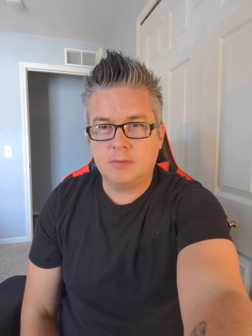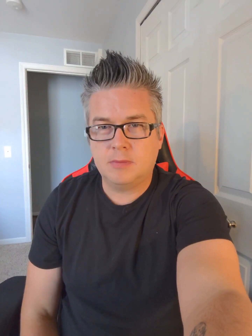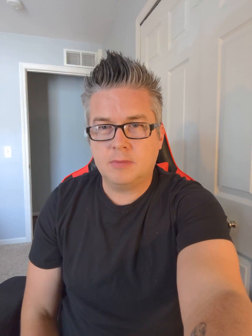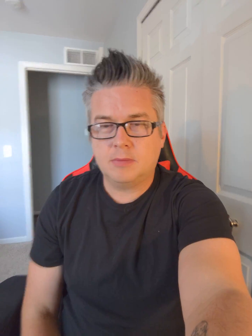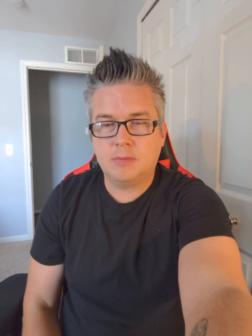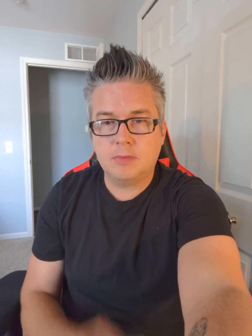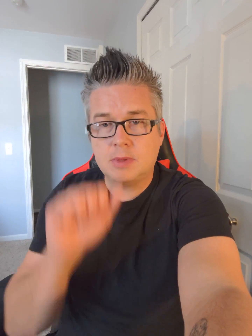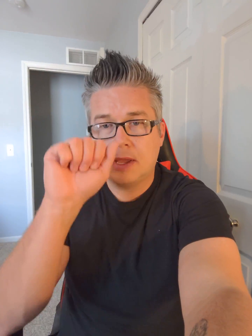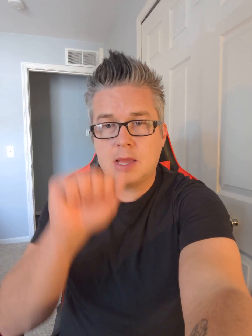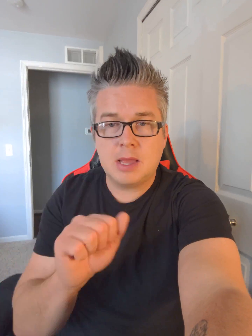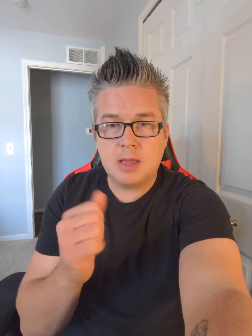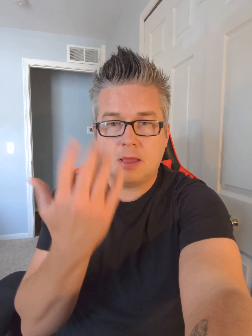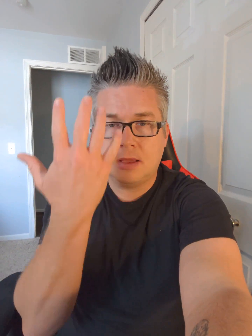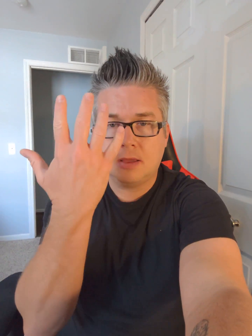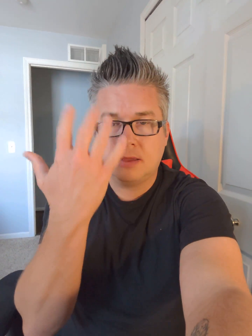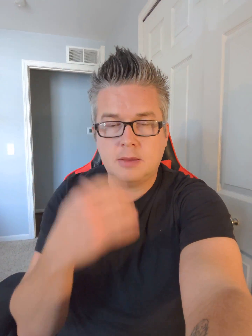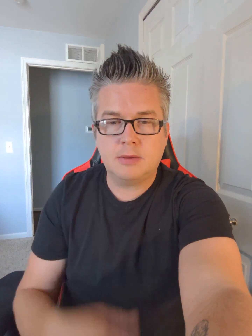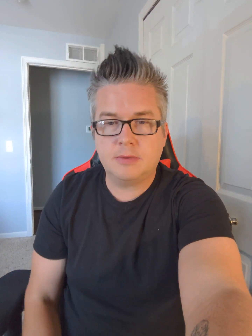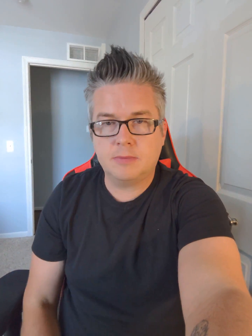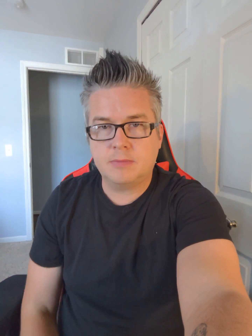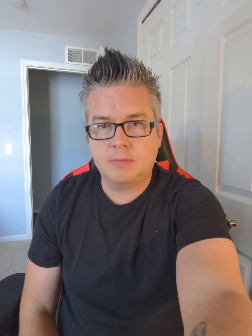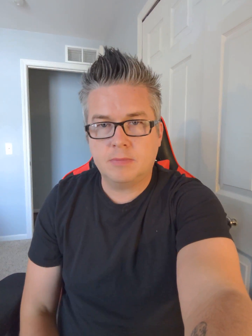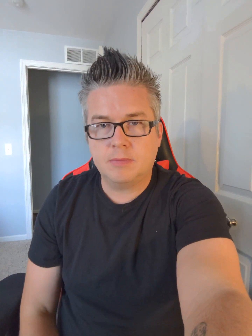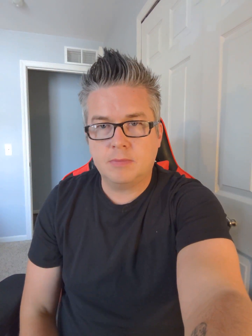gloves